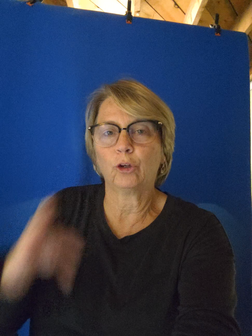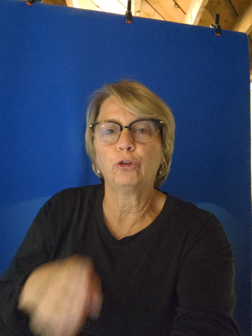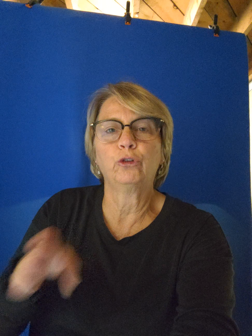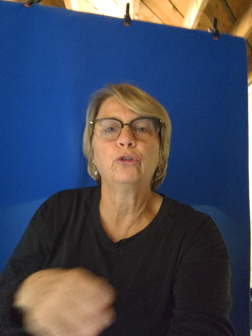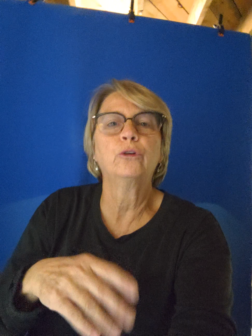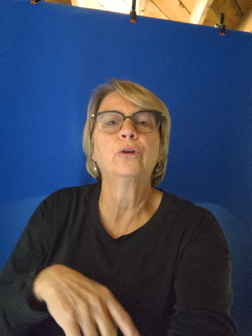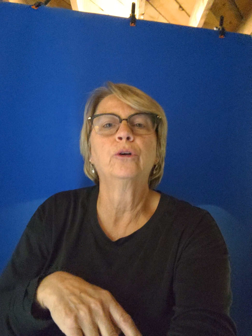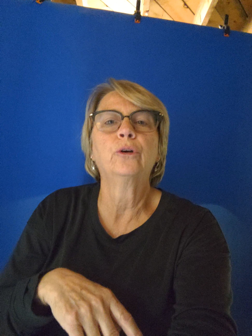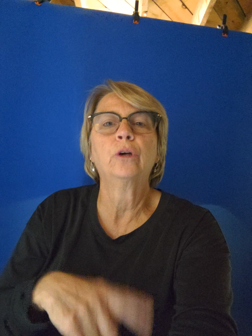dryer